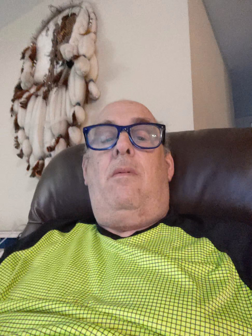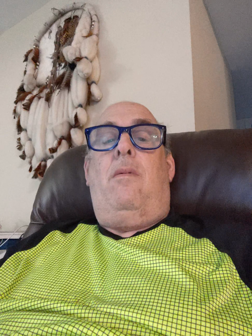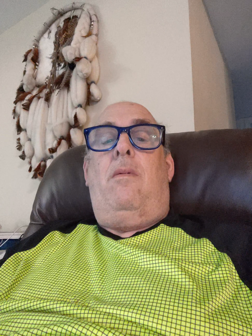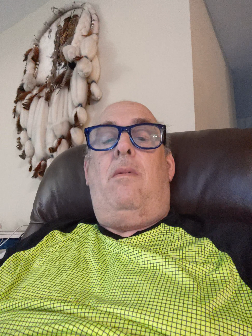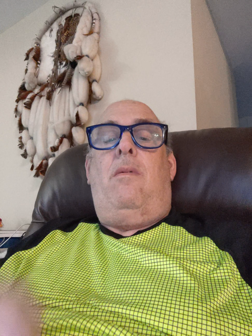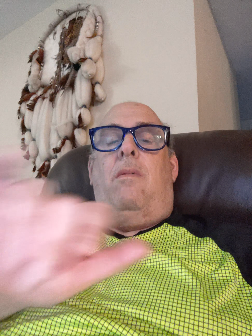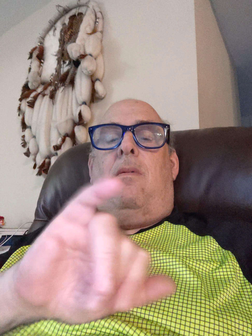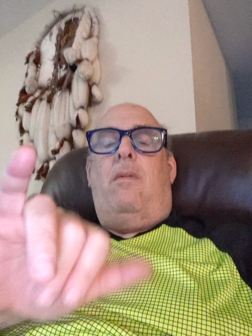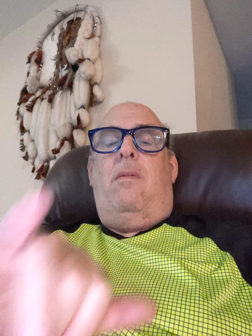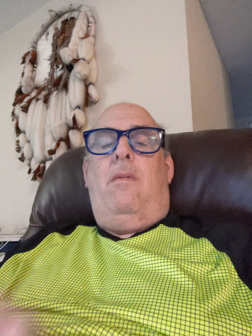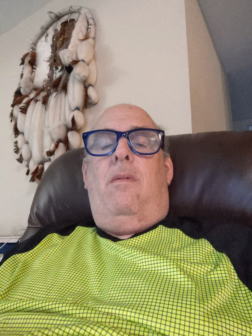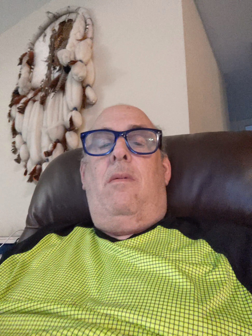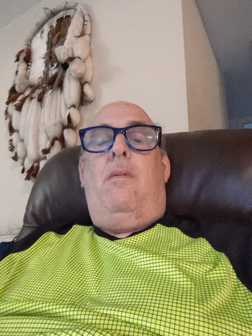same